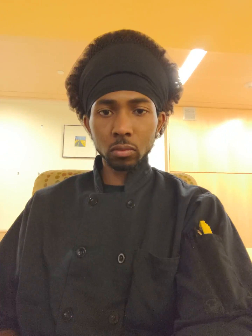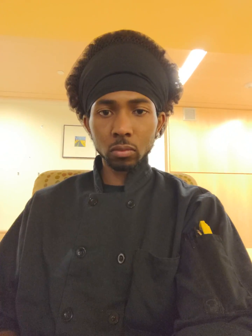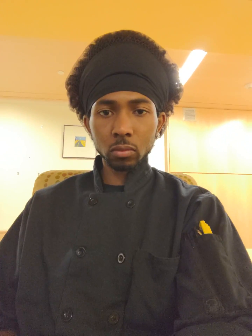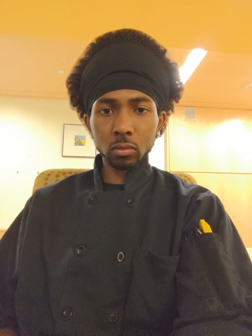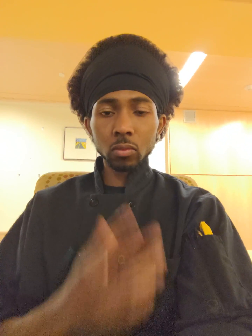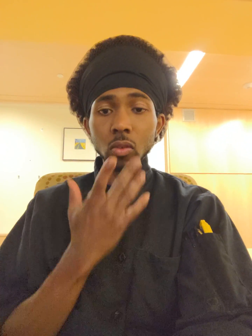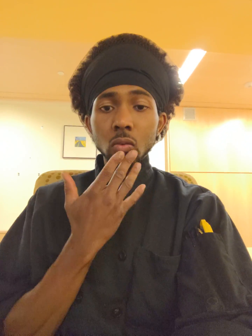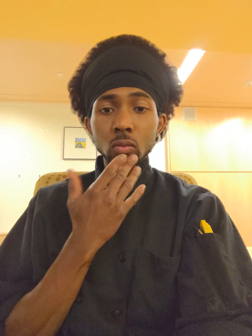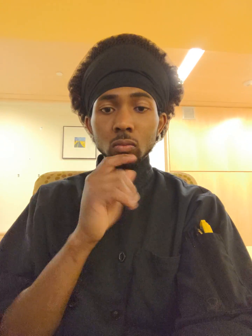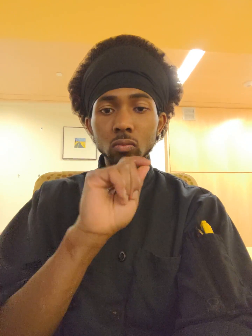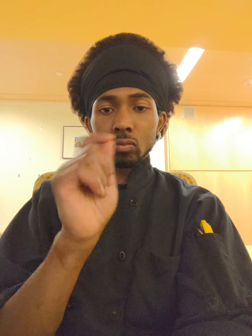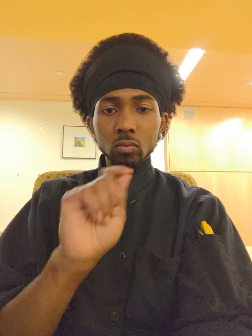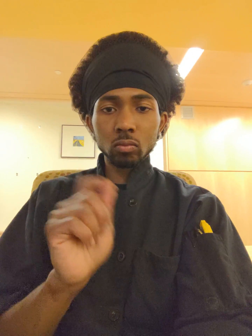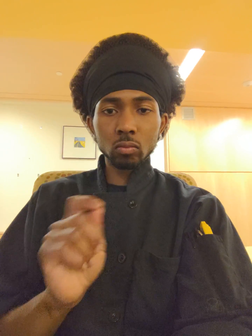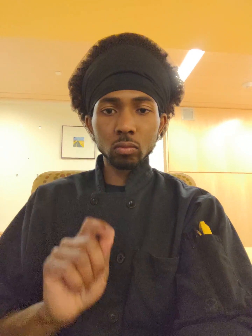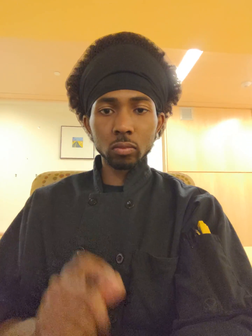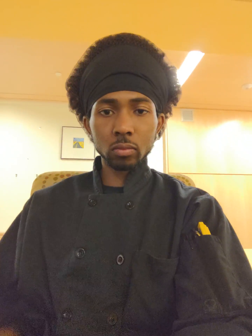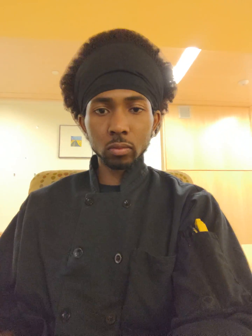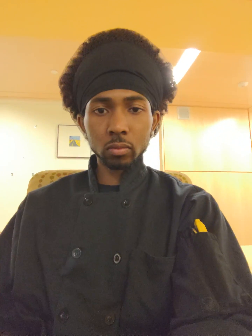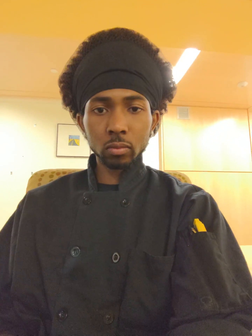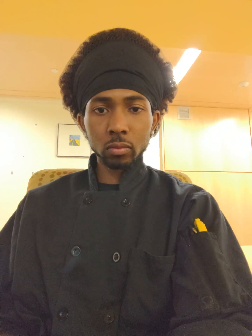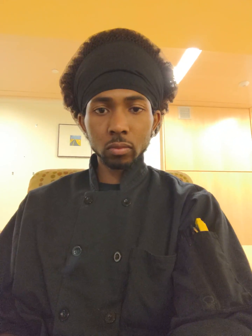crayon